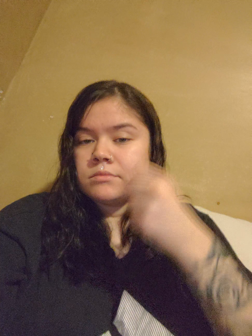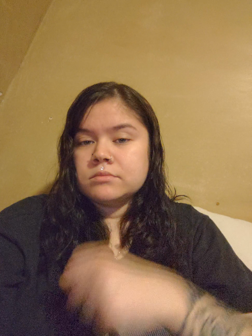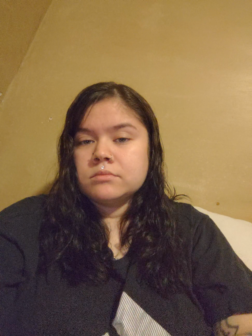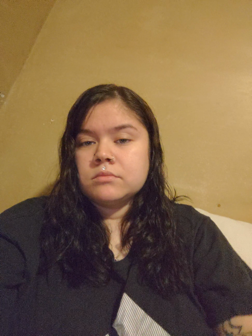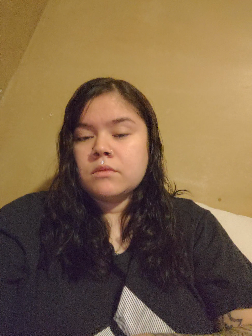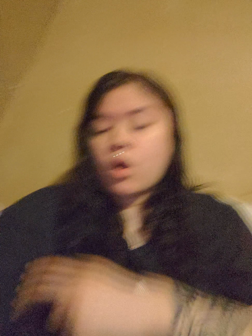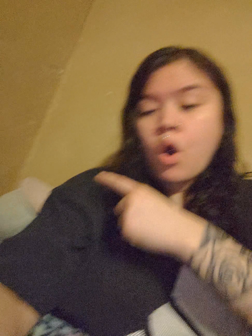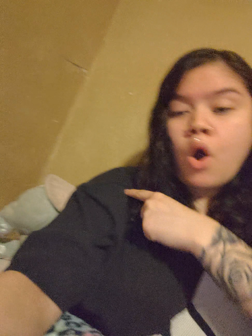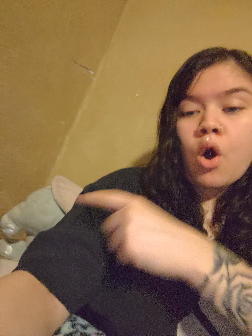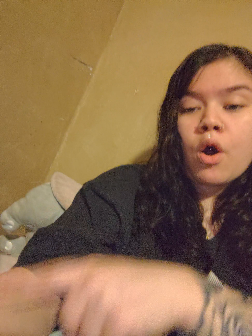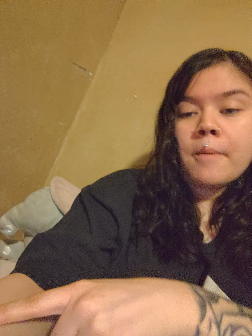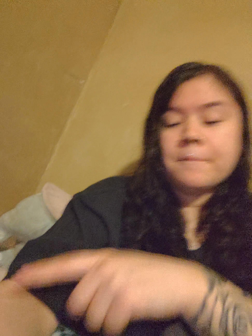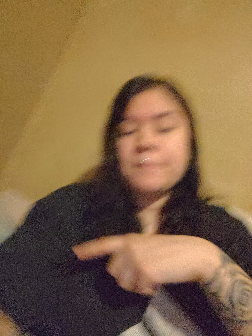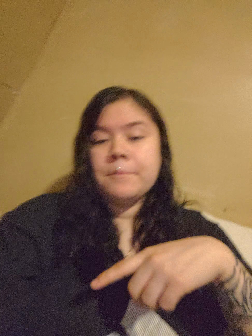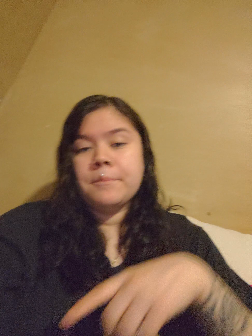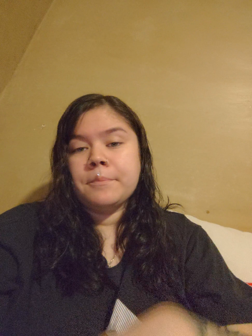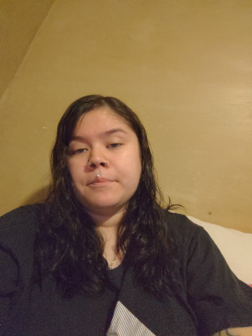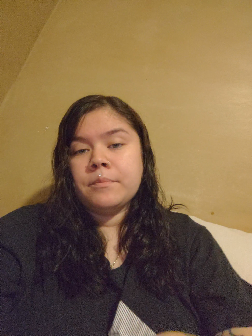arm